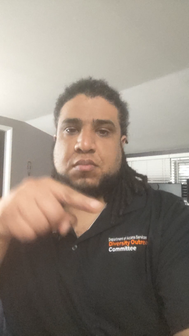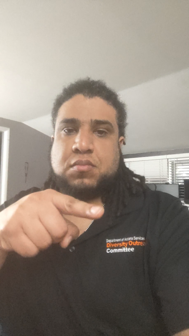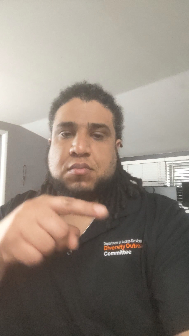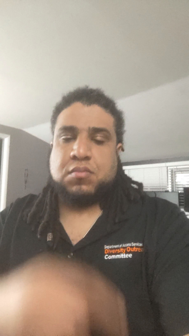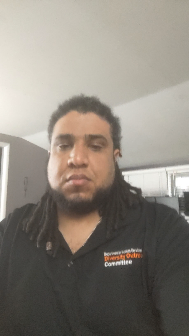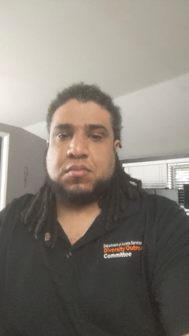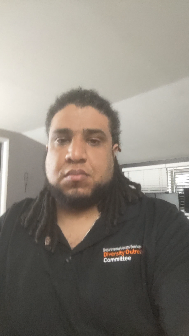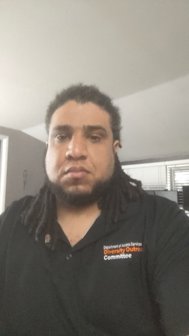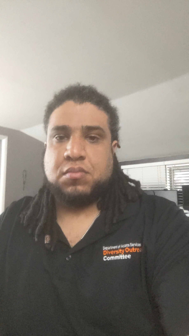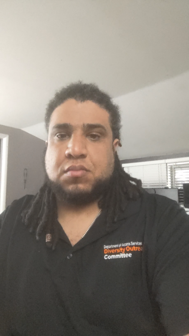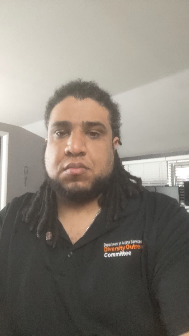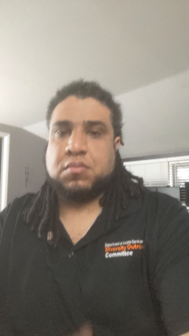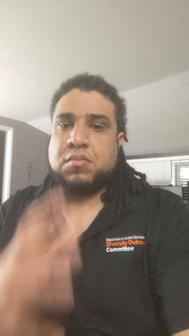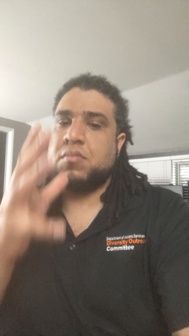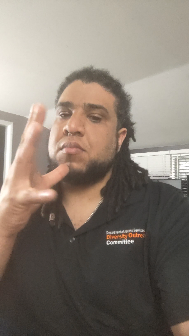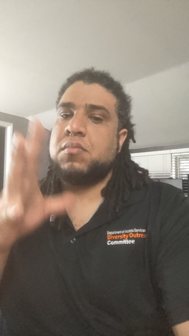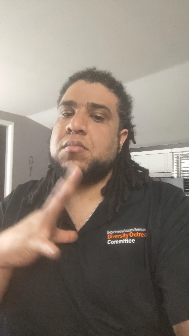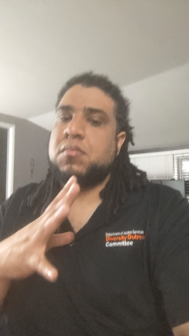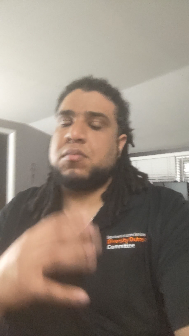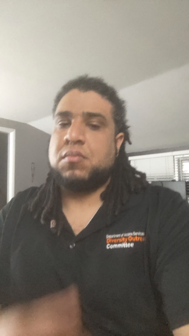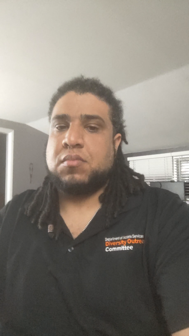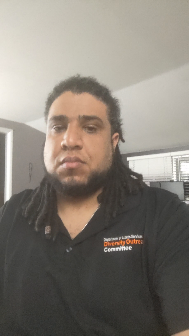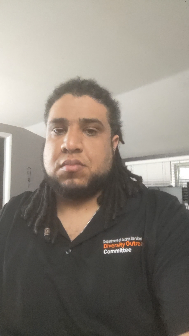lady